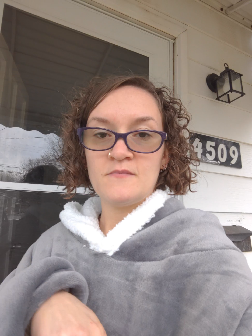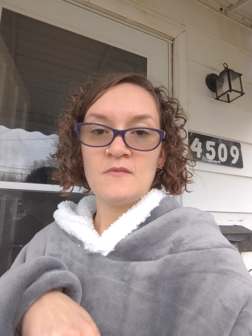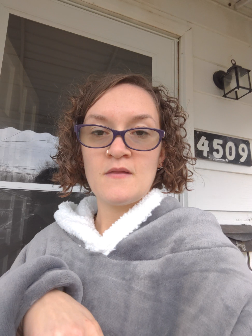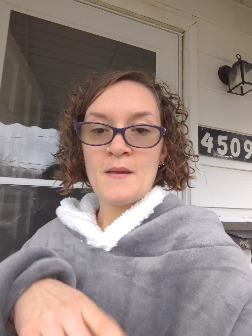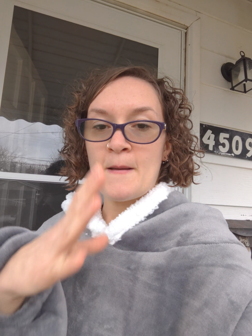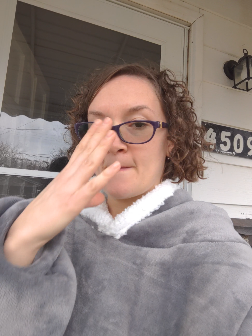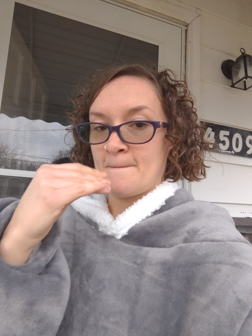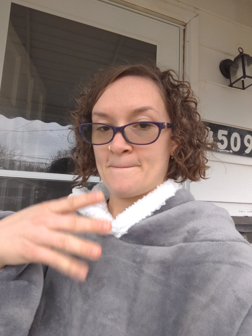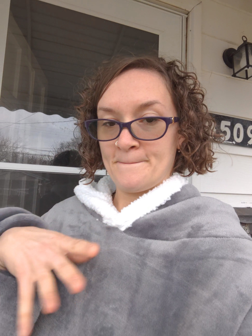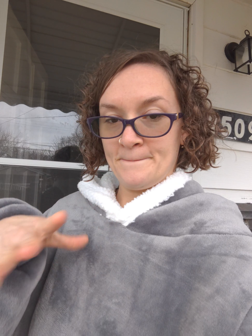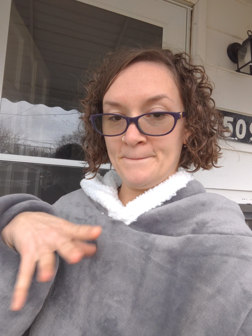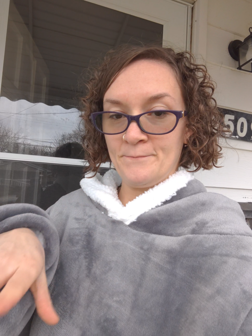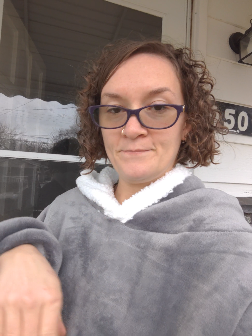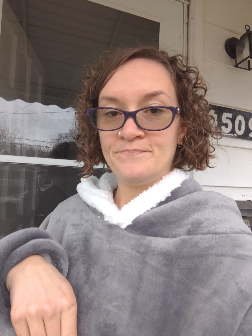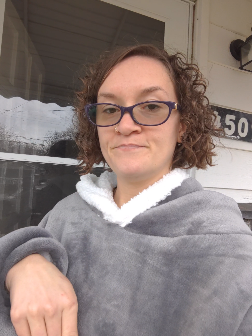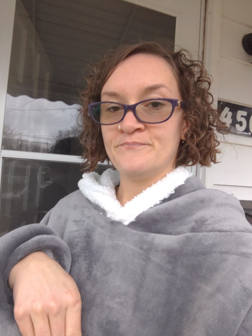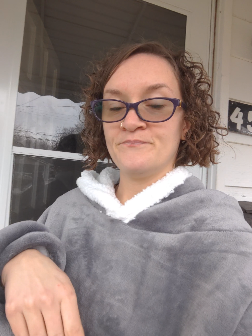pajamas